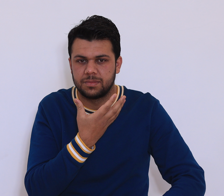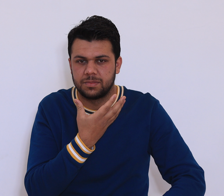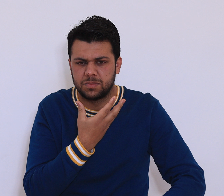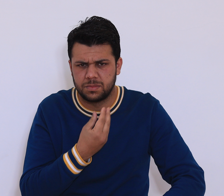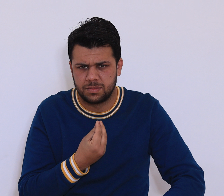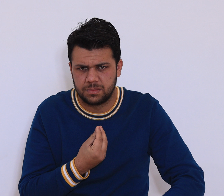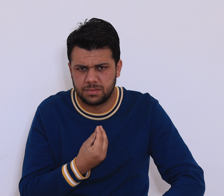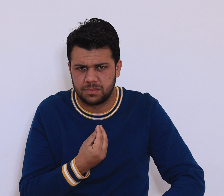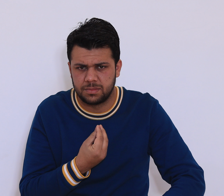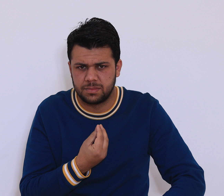sad